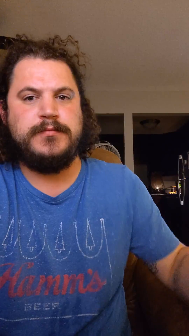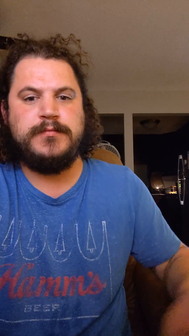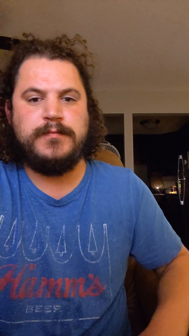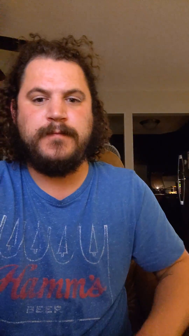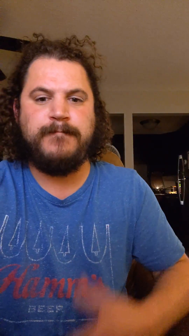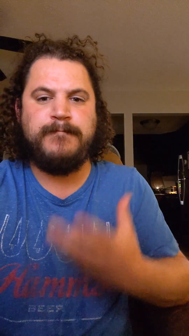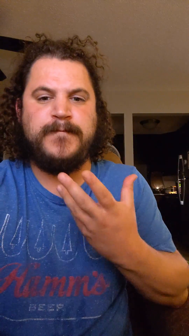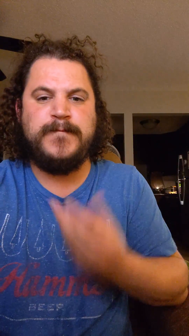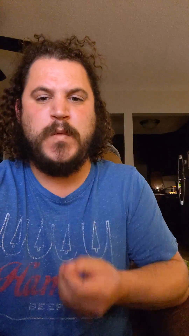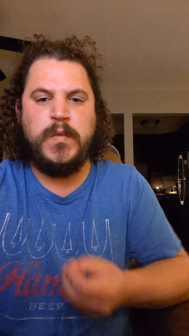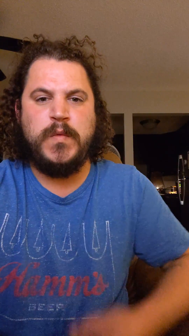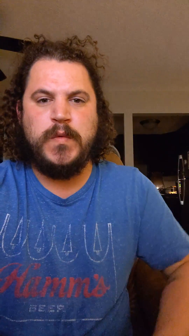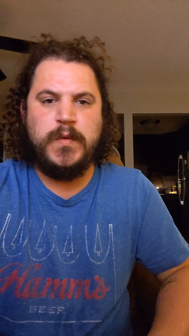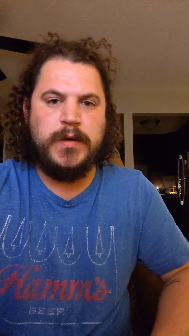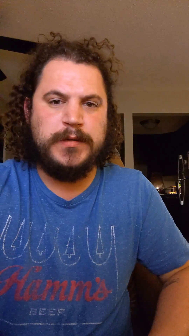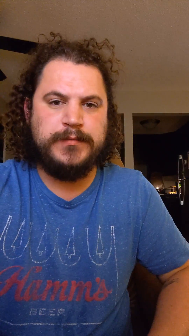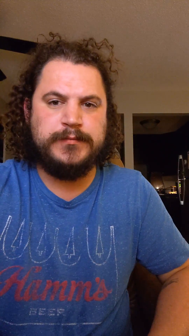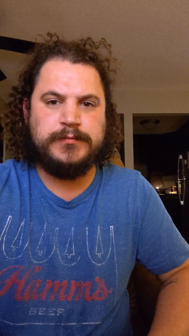poor